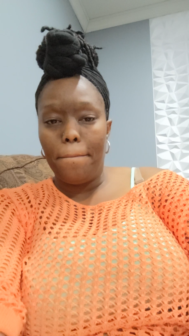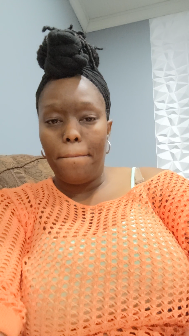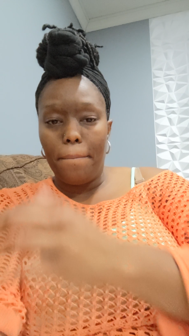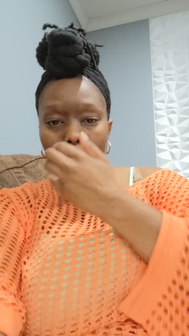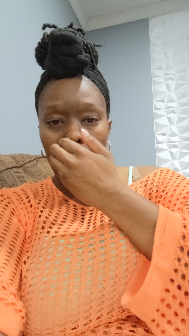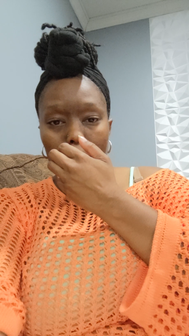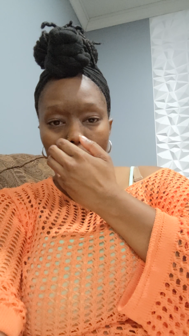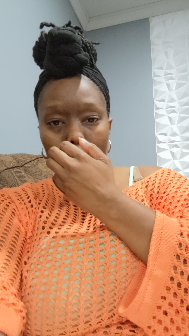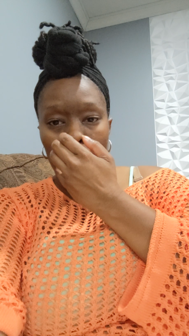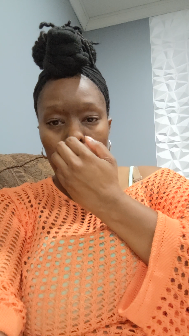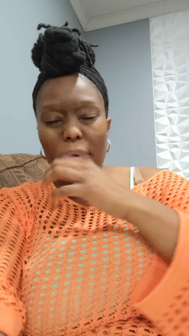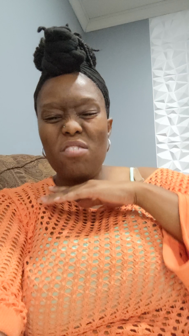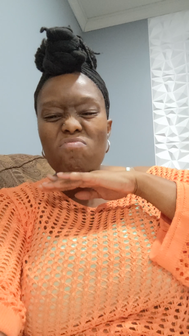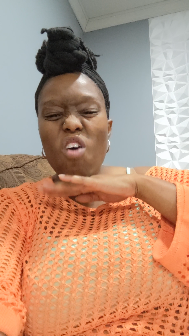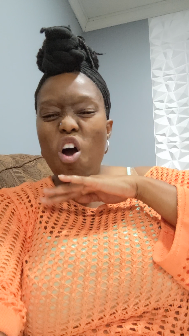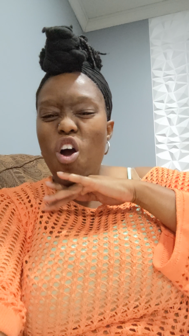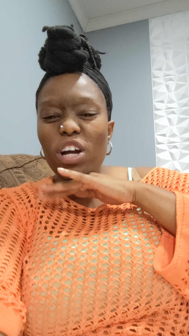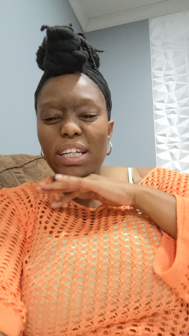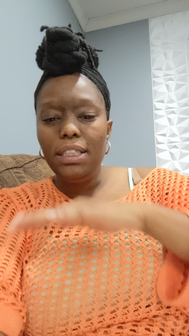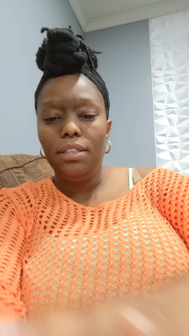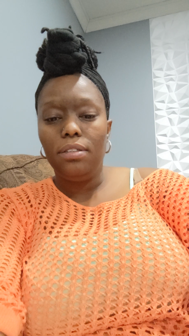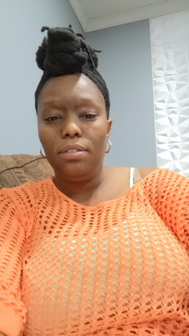naughty